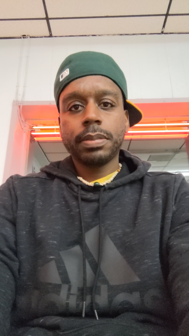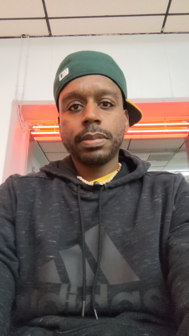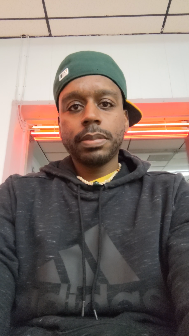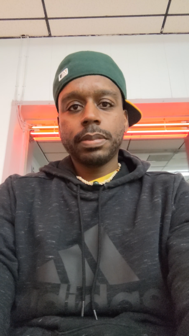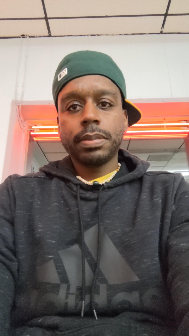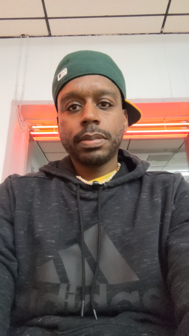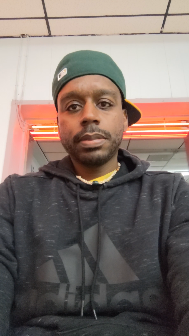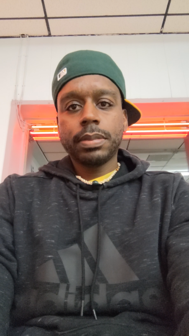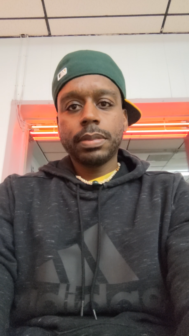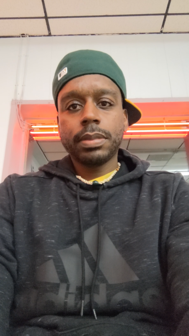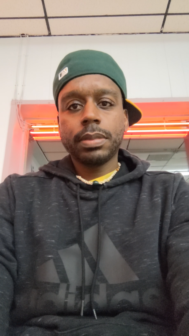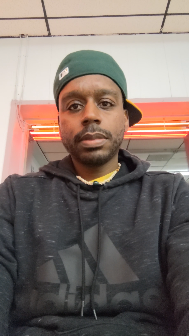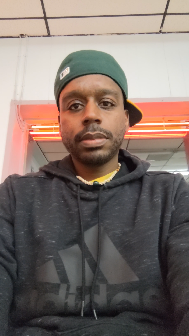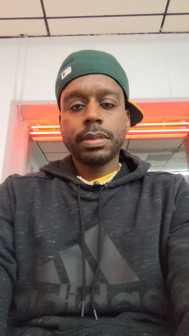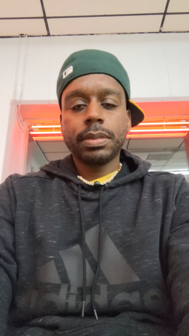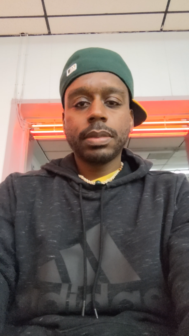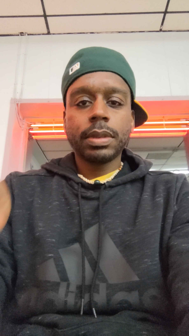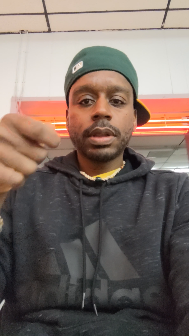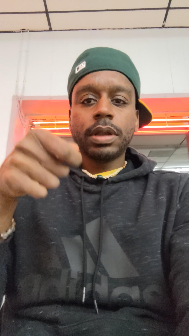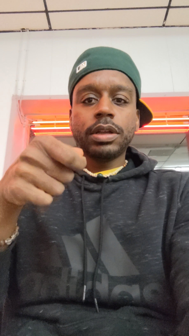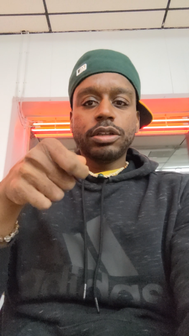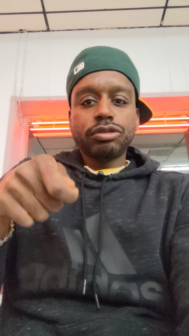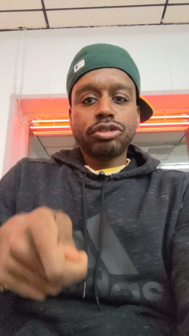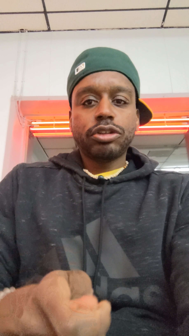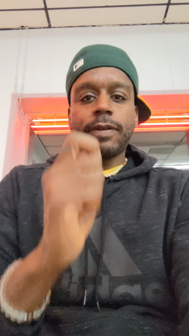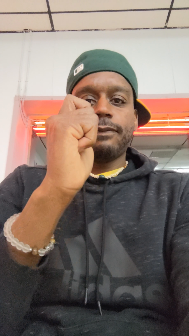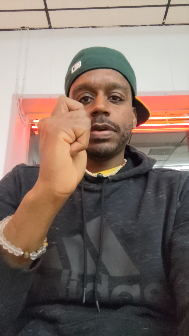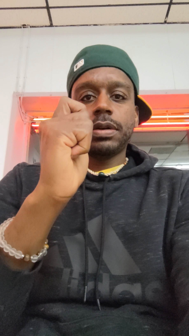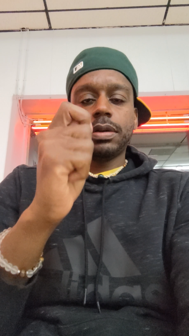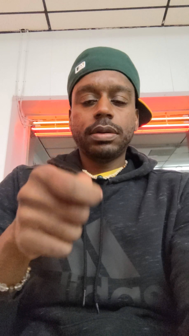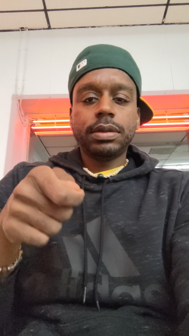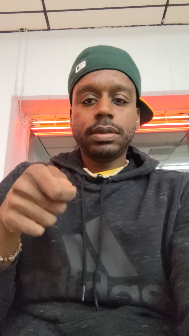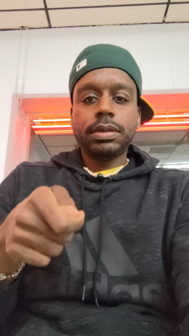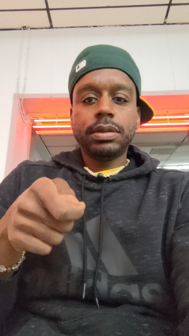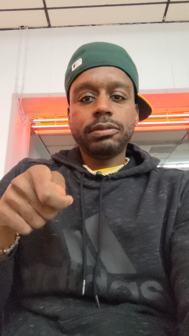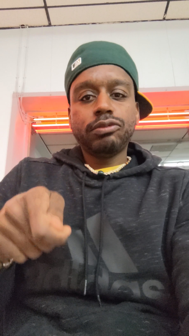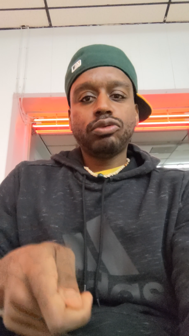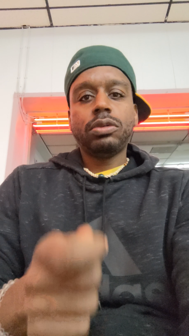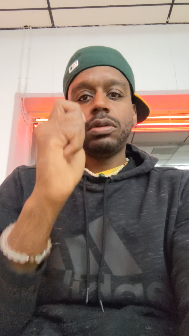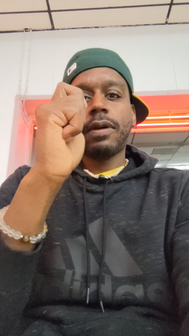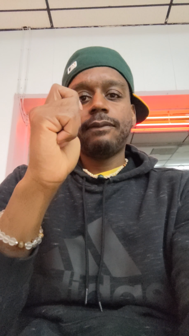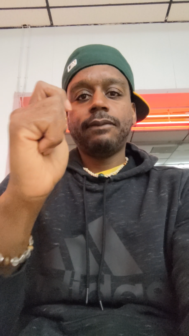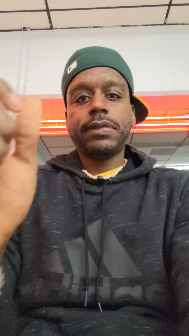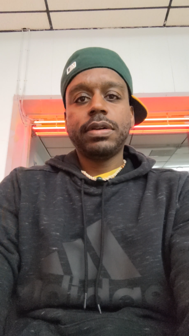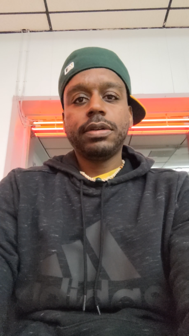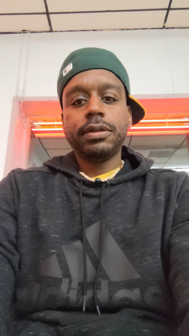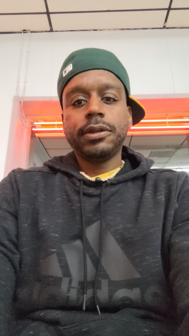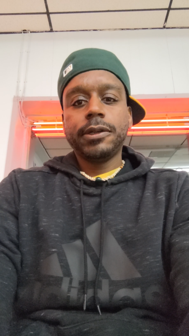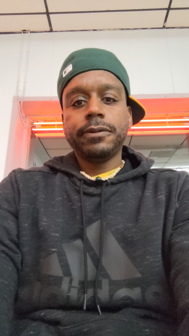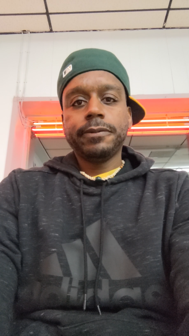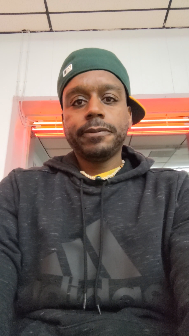shovel